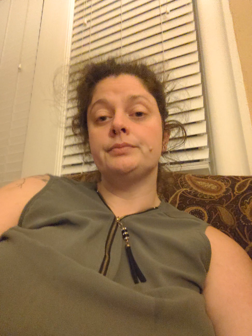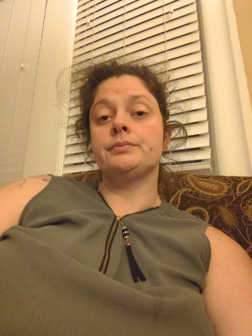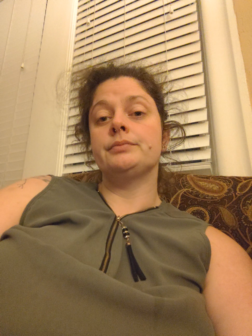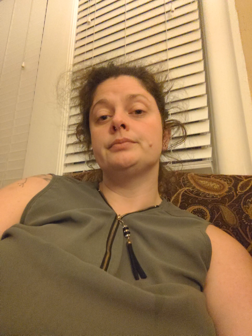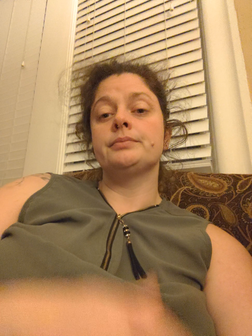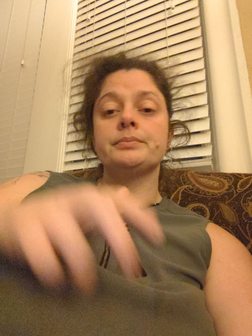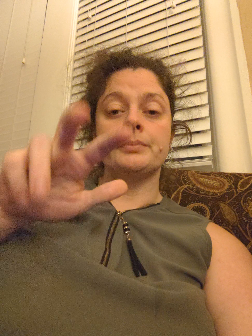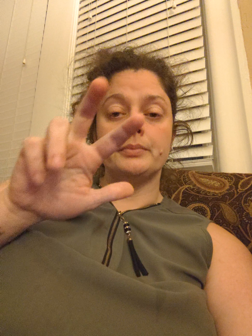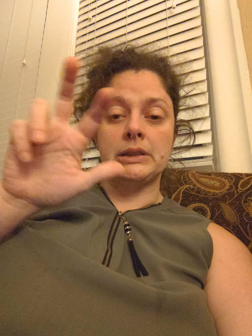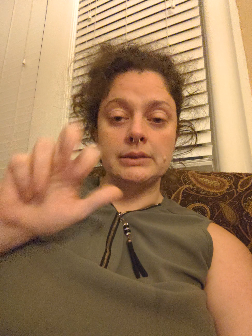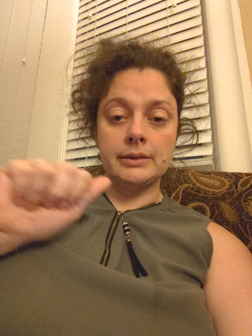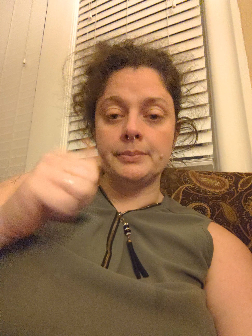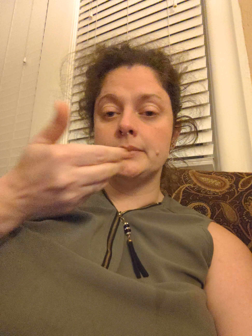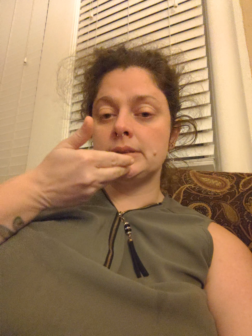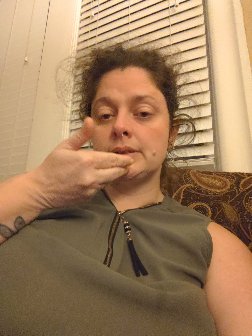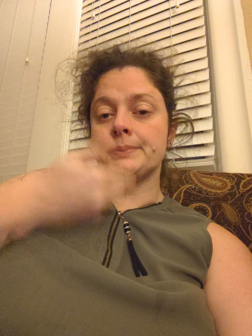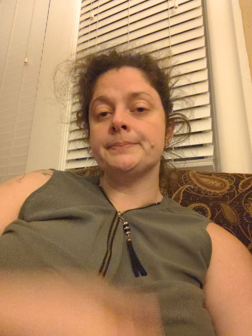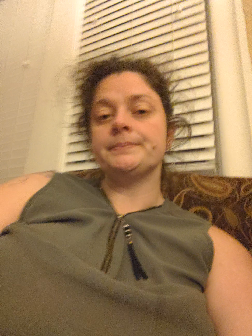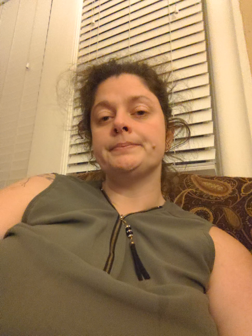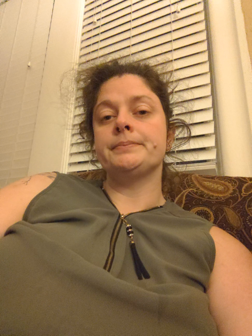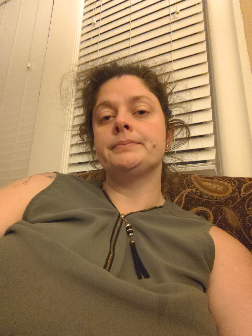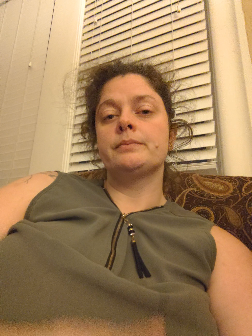pizza